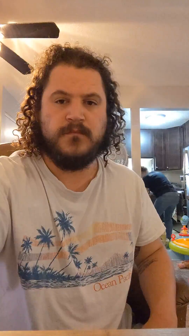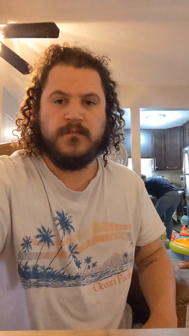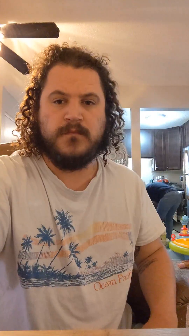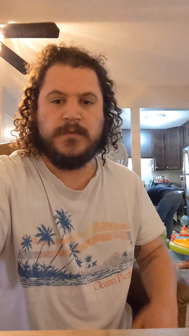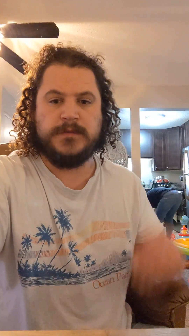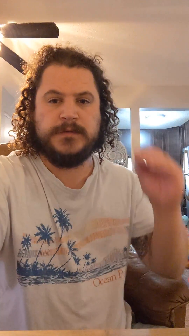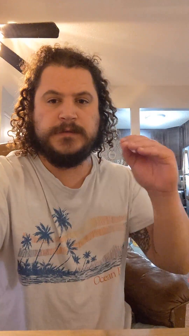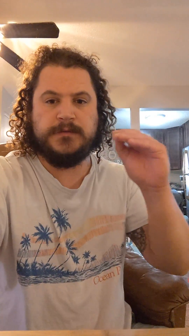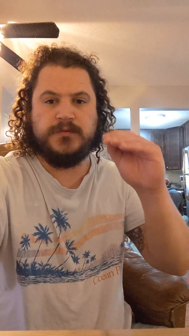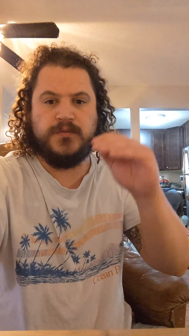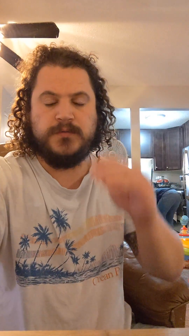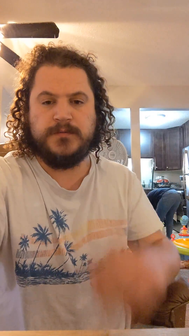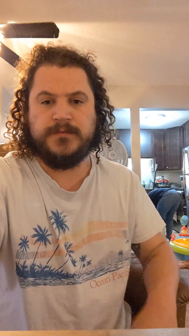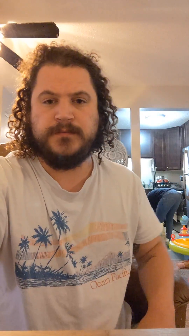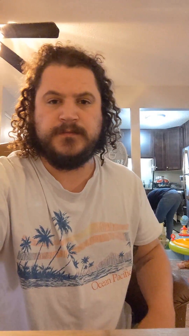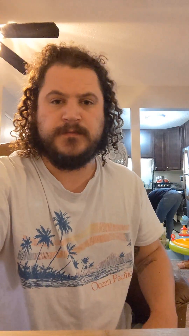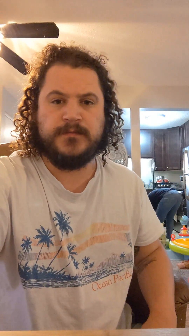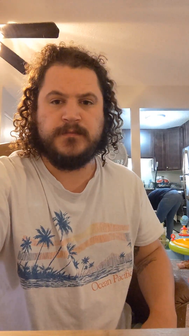dinosaur